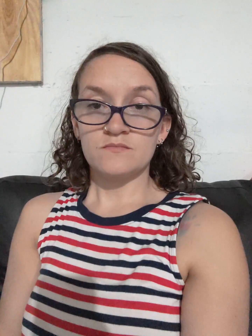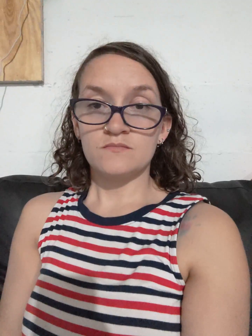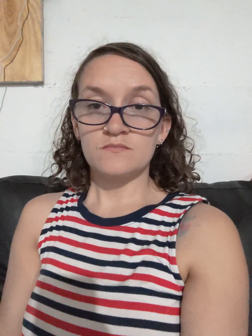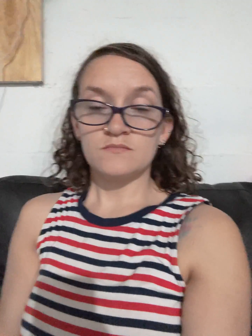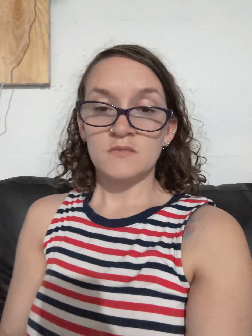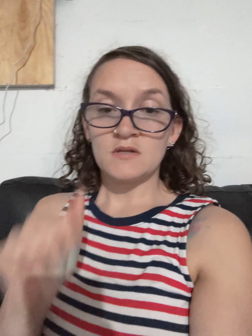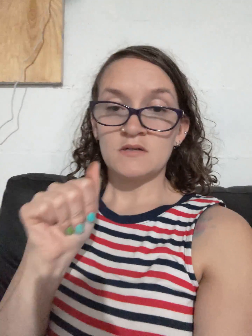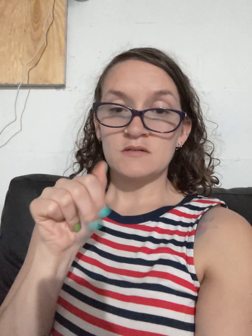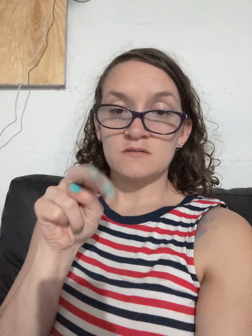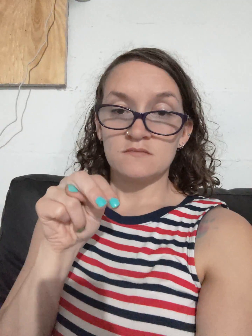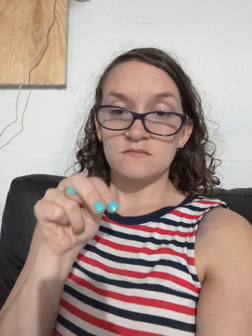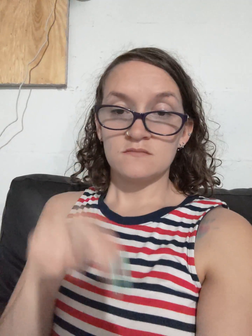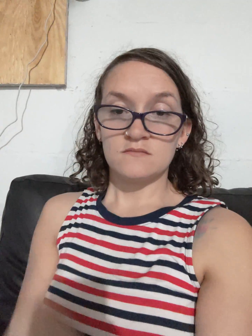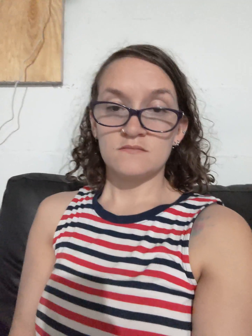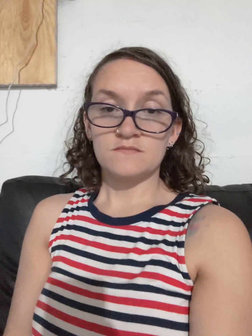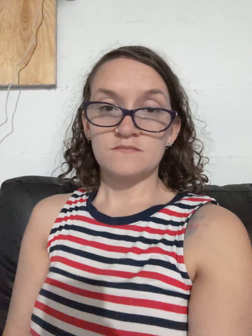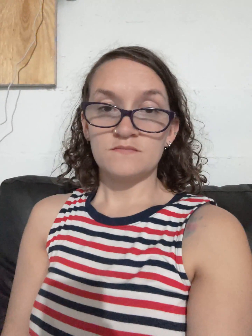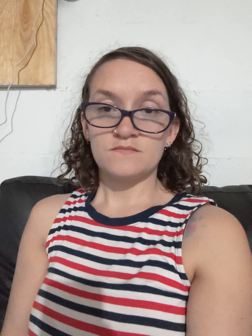an